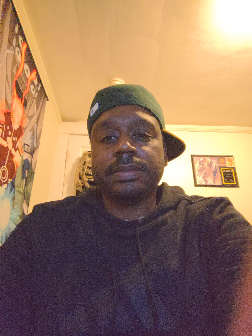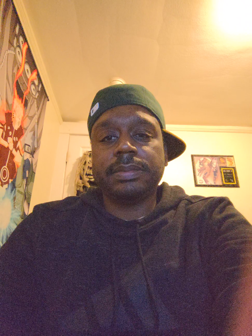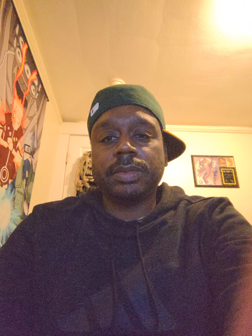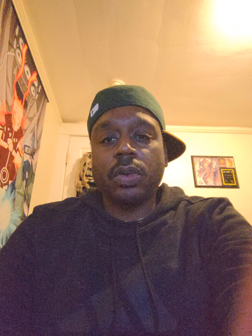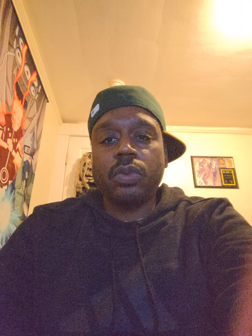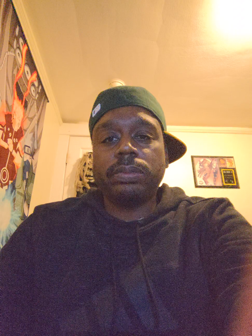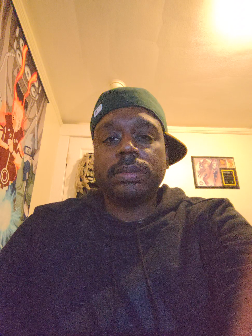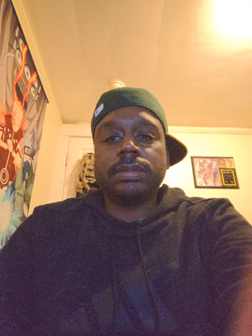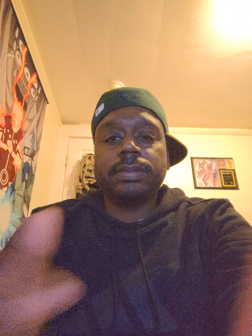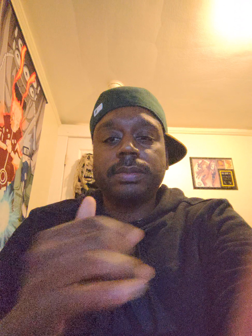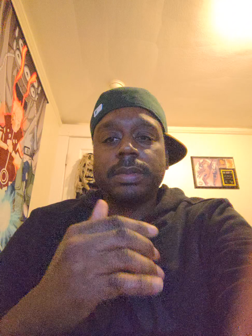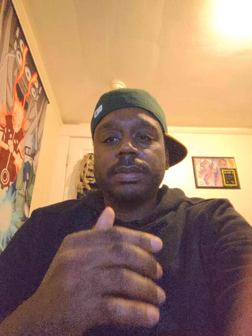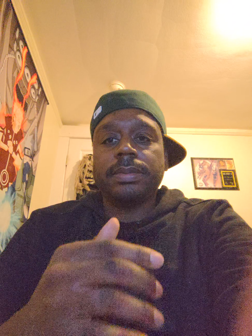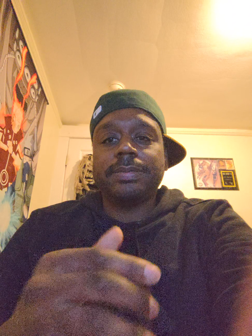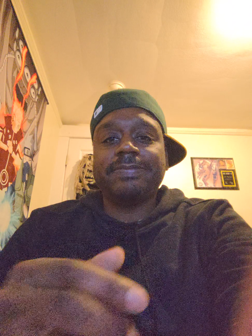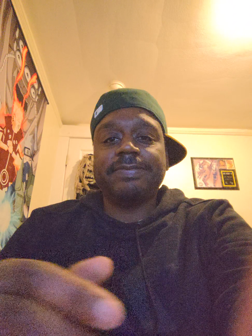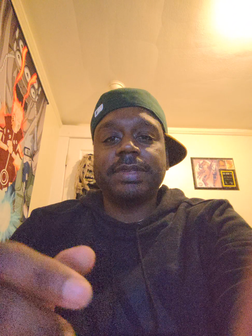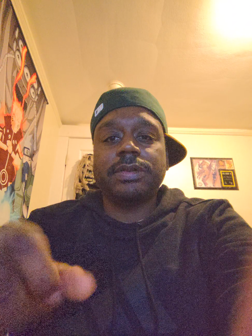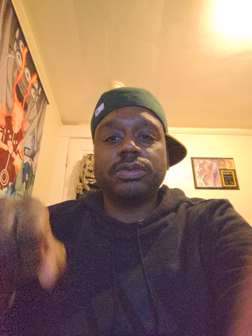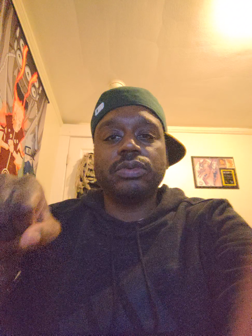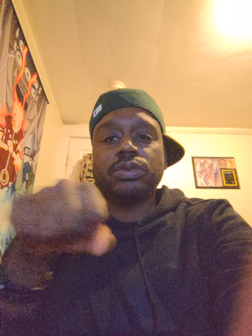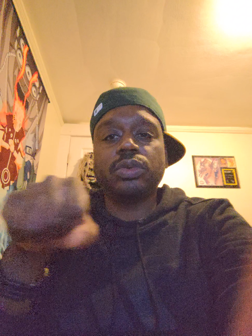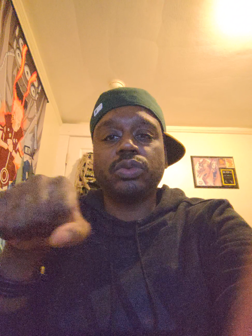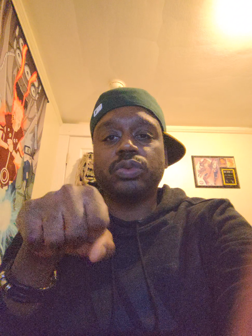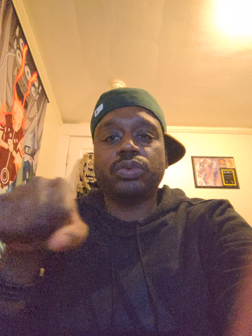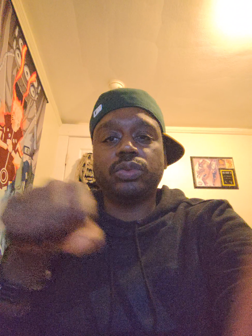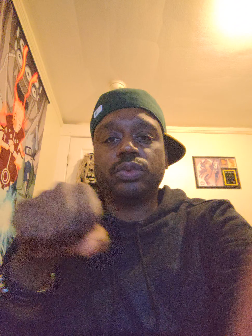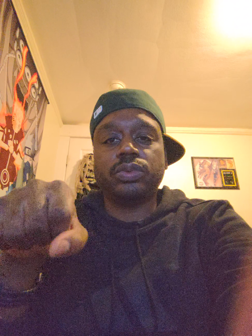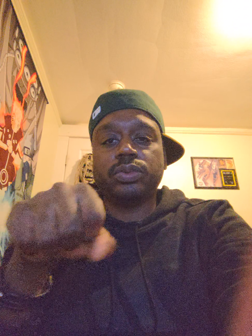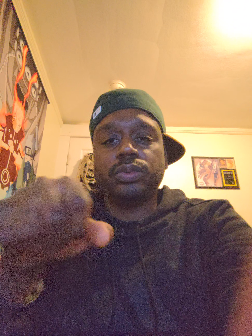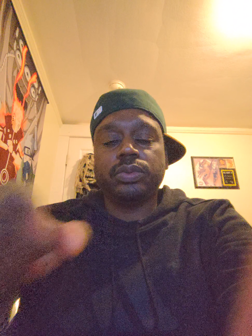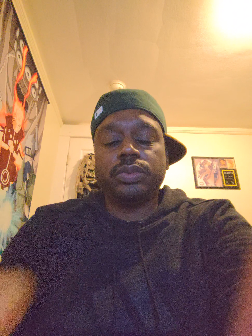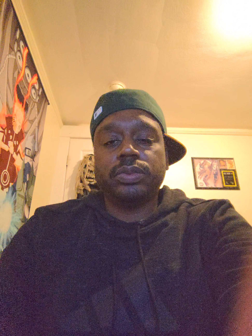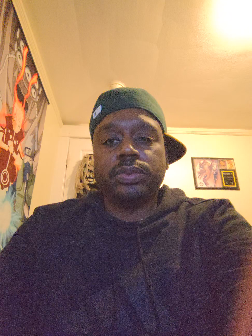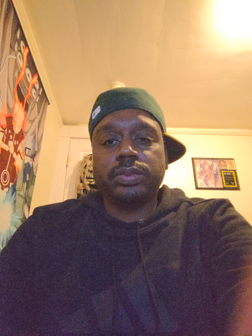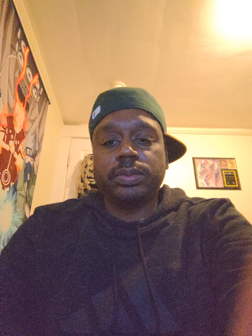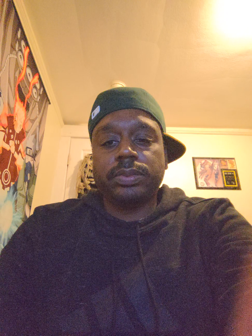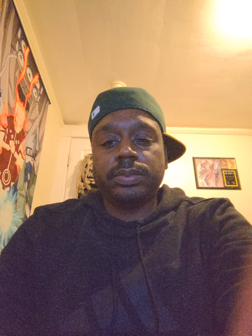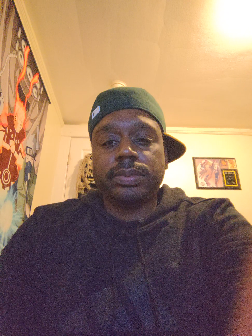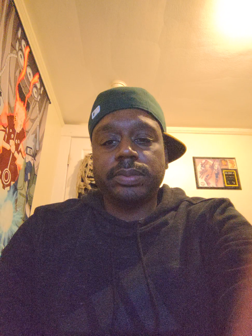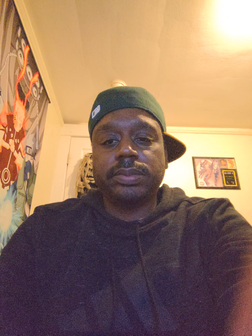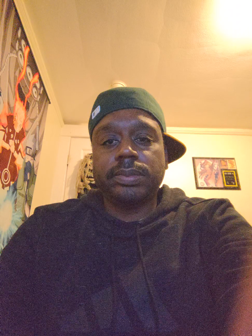shoe